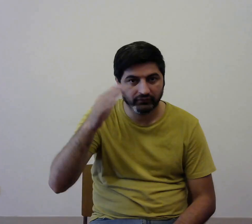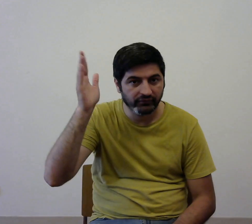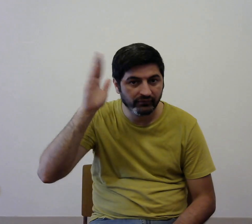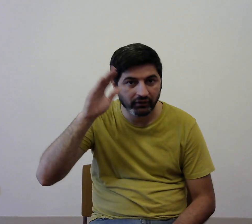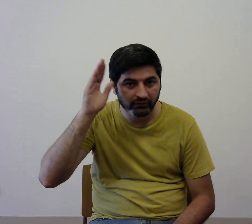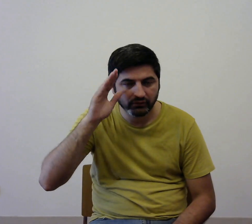su